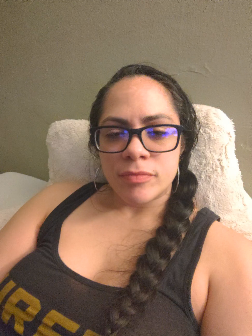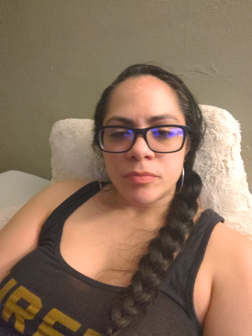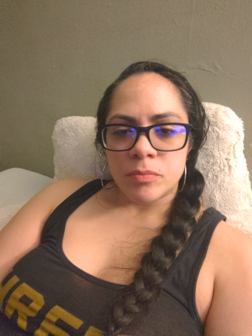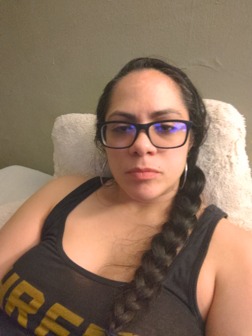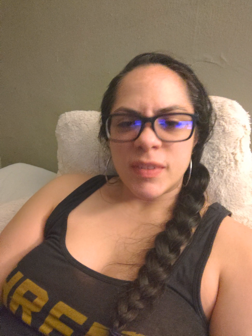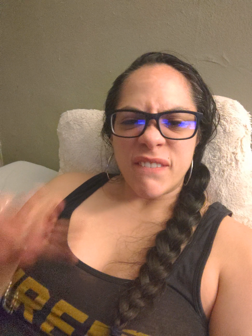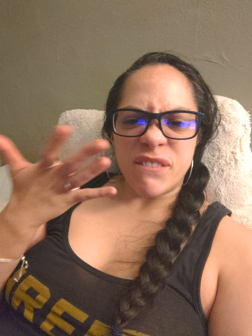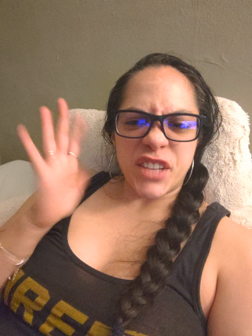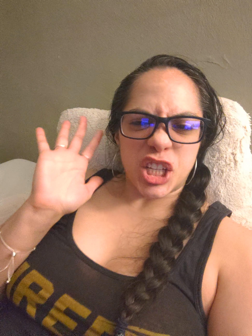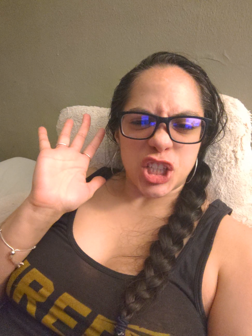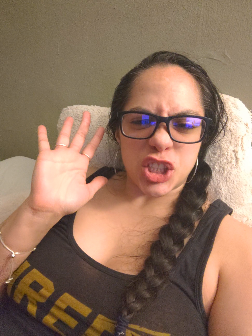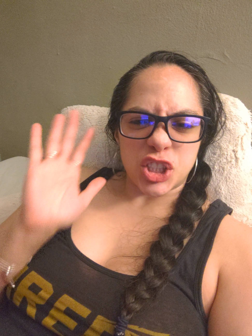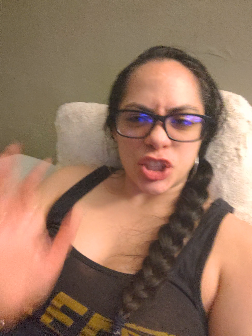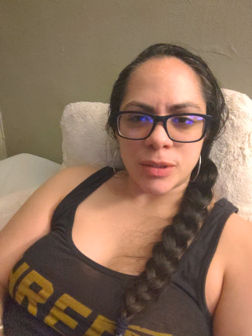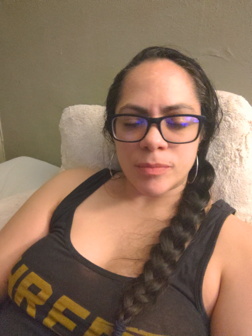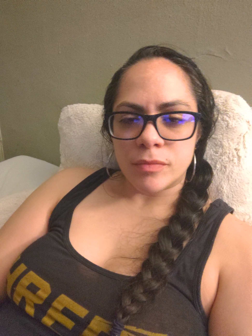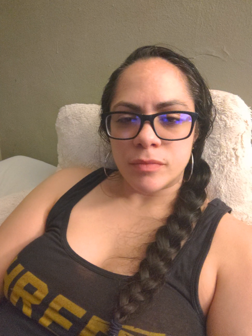finish